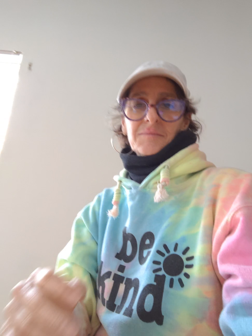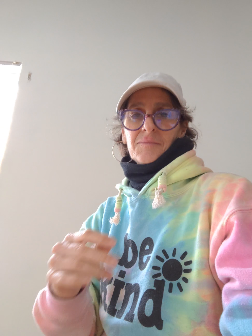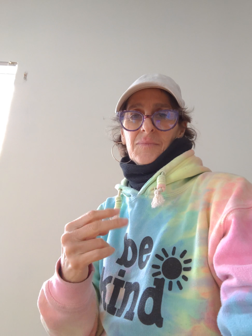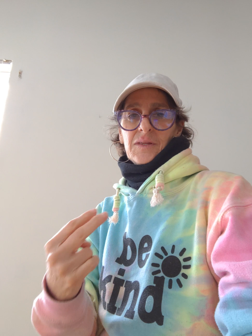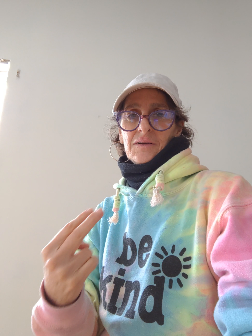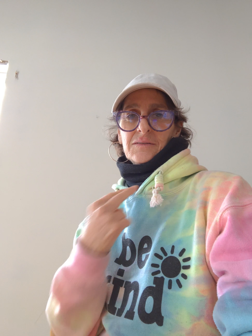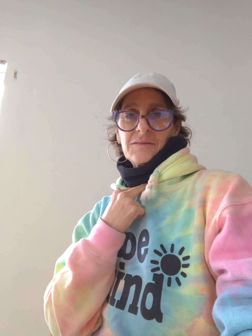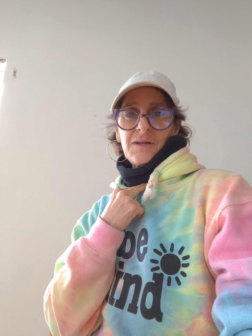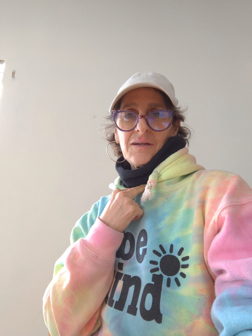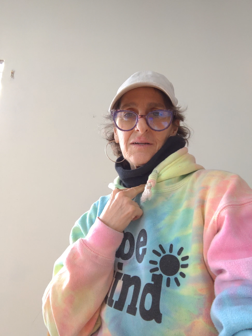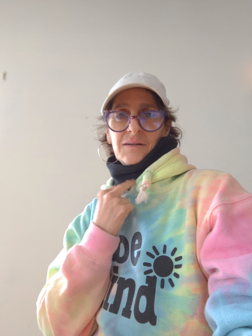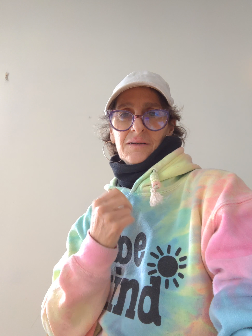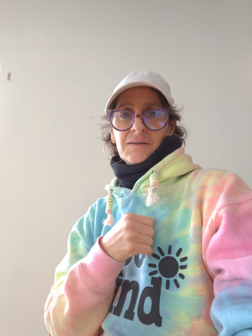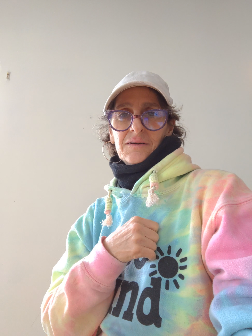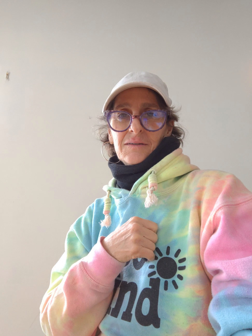stuck